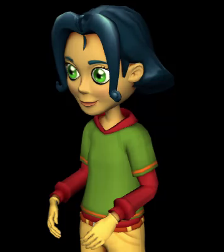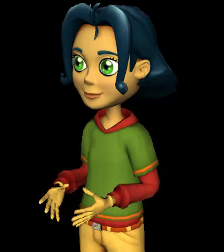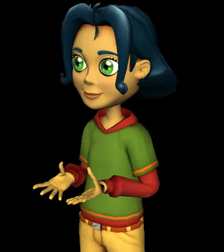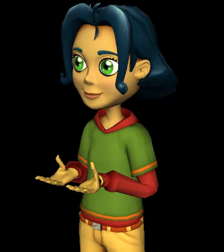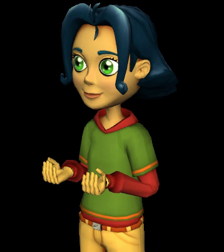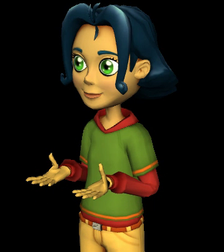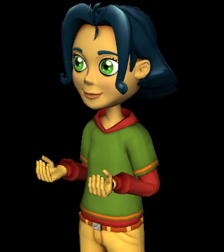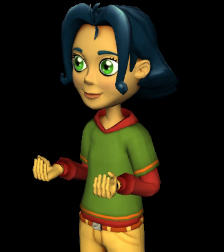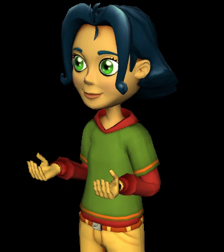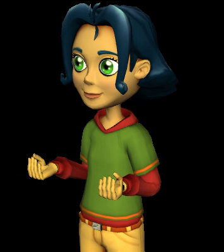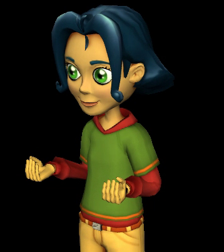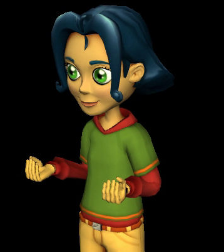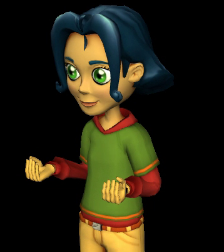كثيرا